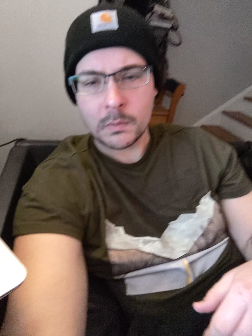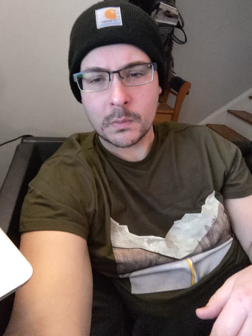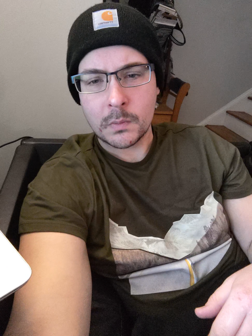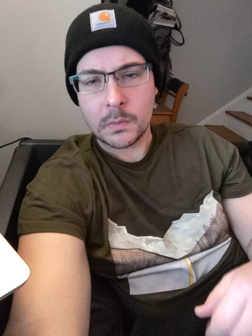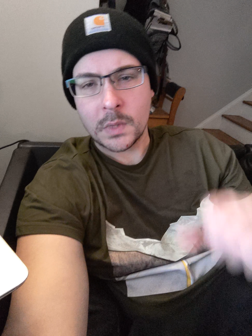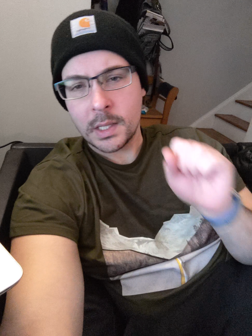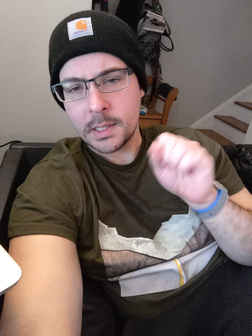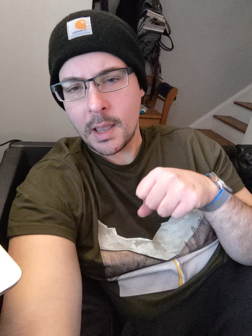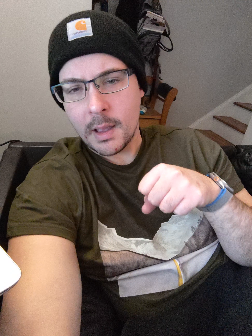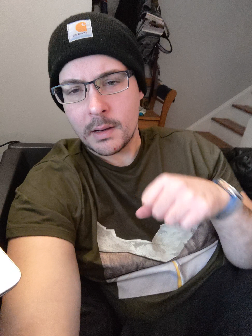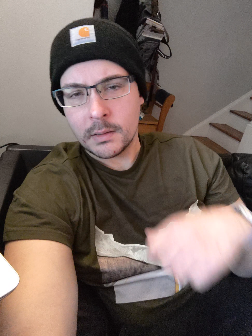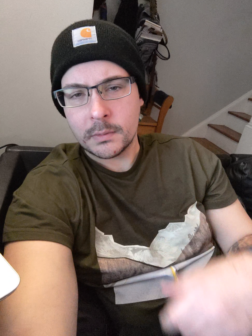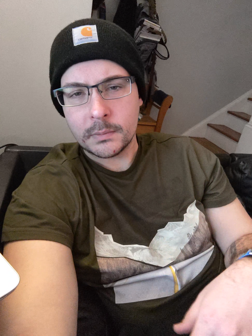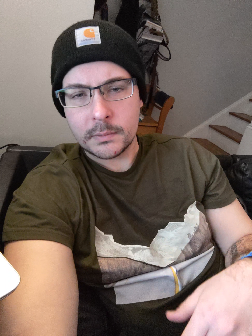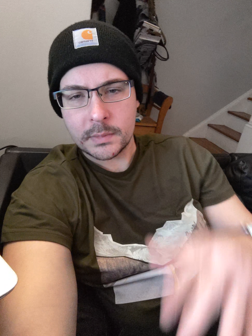can